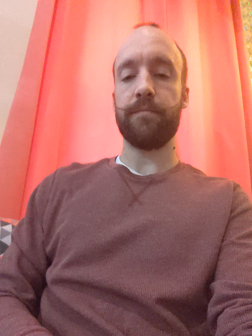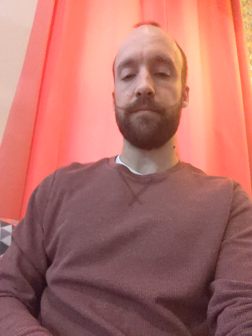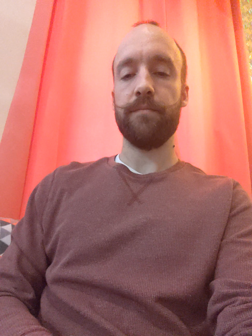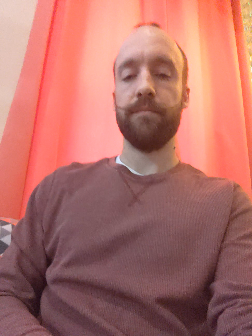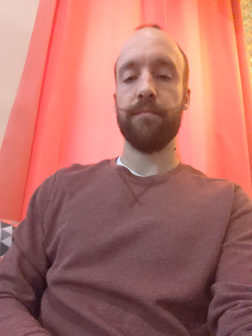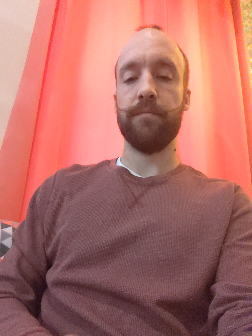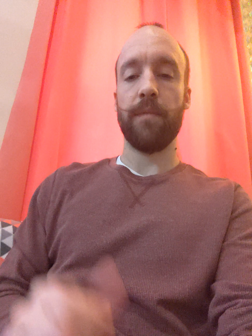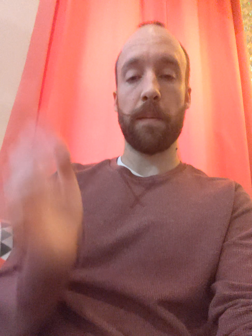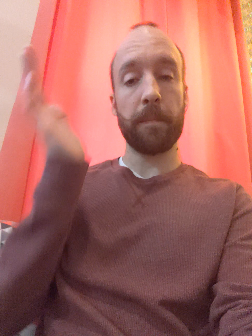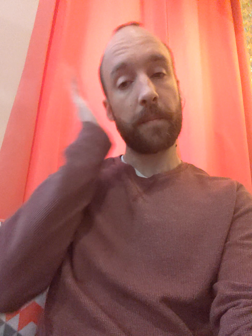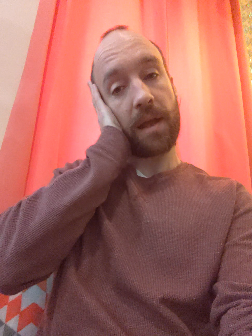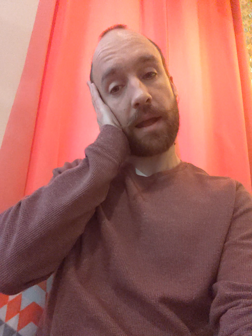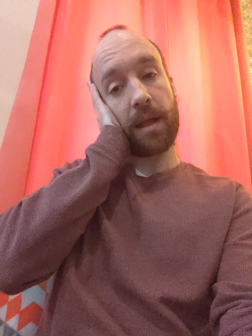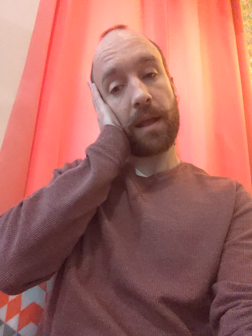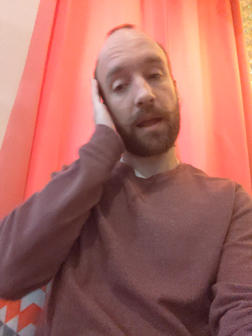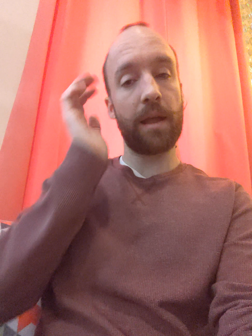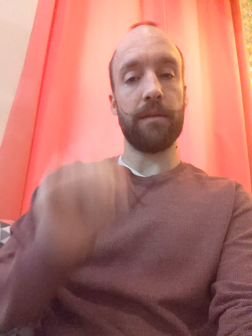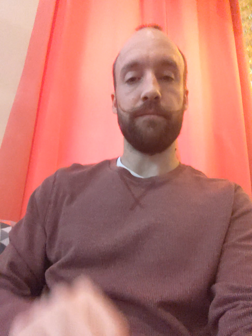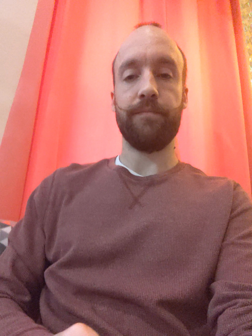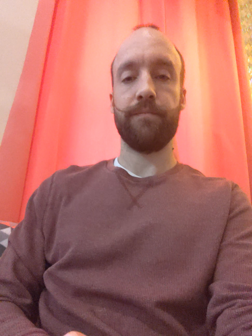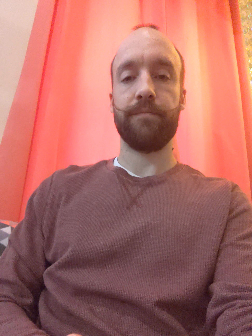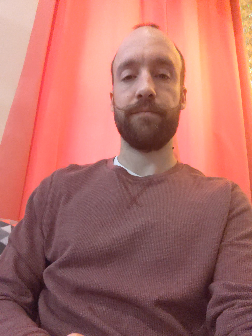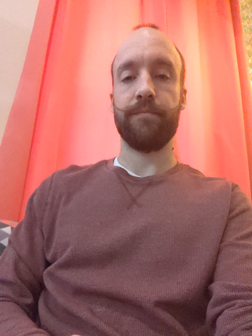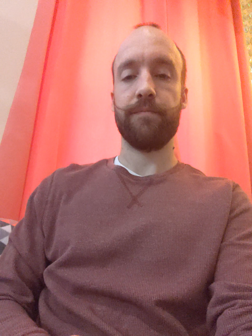bed